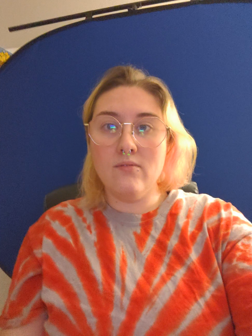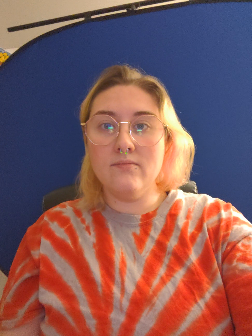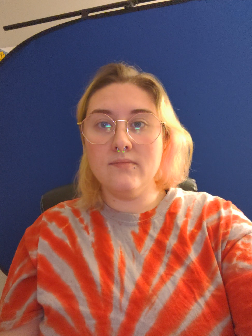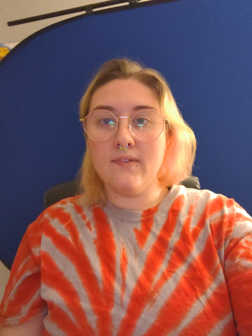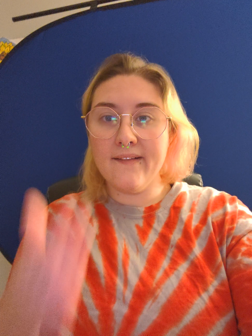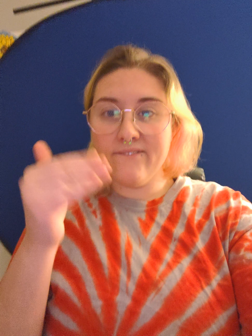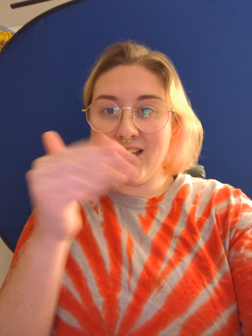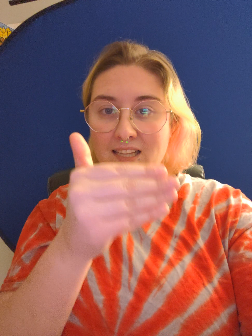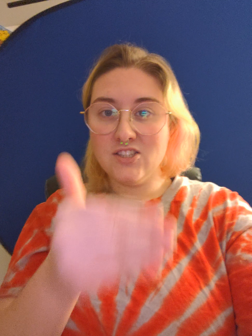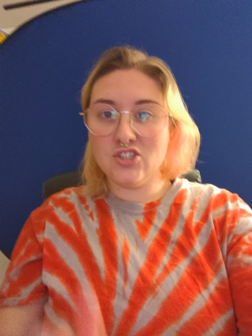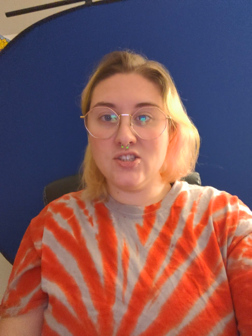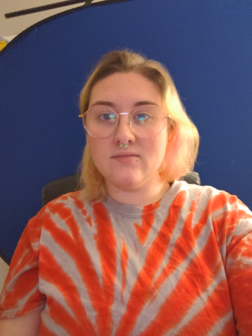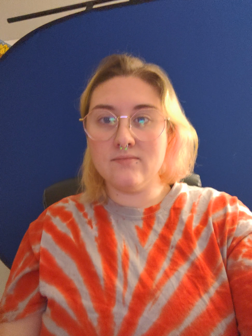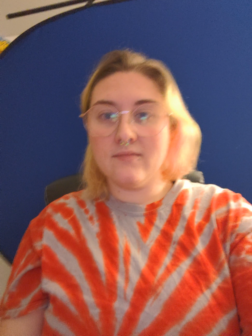fish